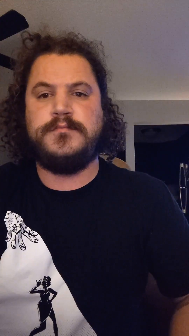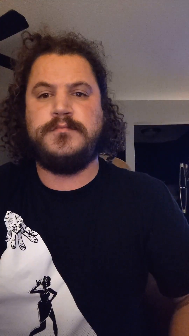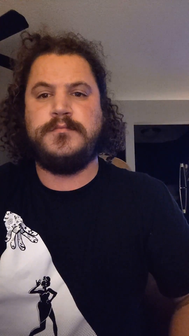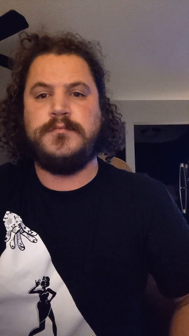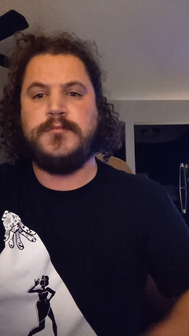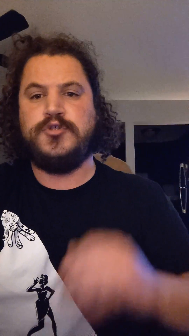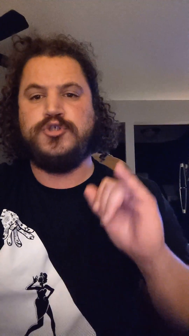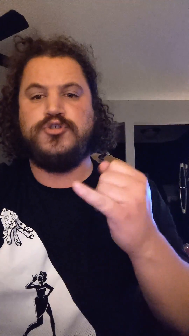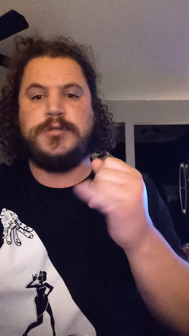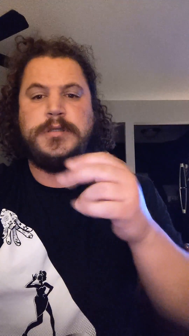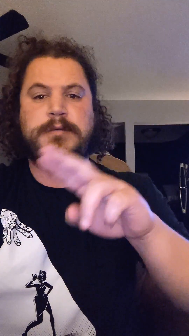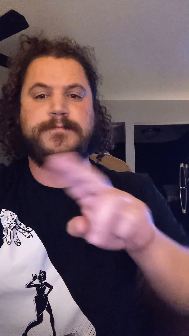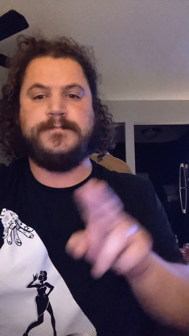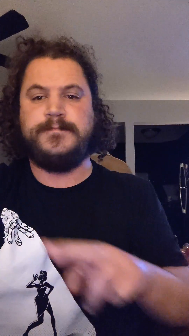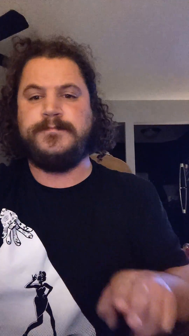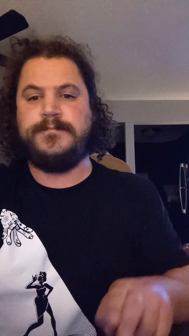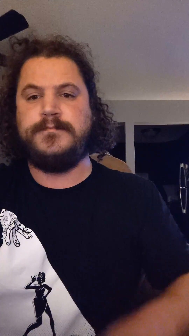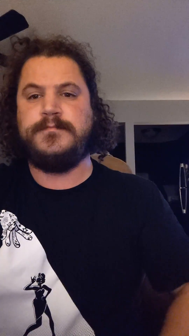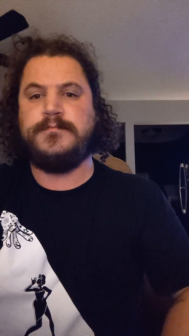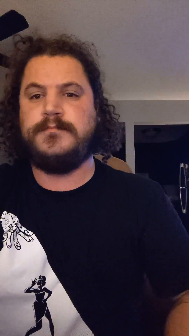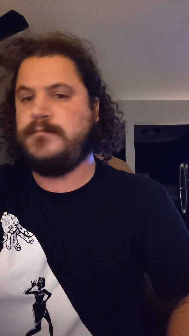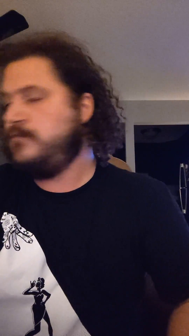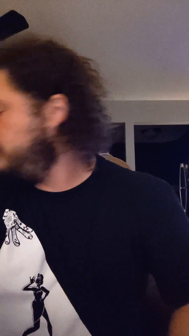jelly